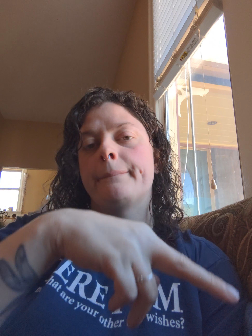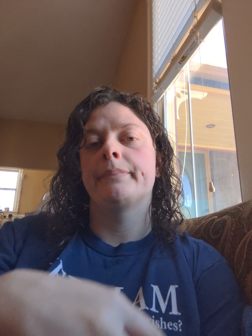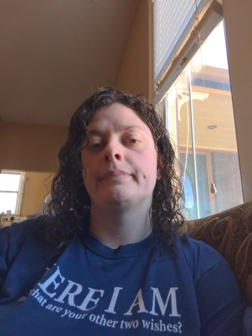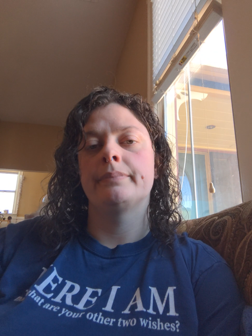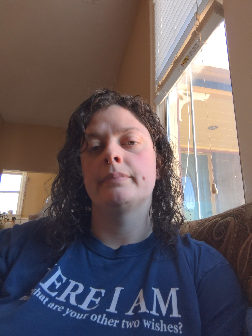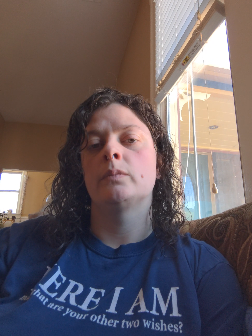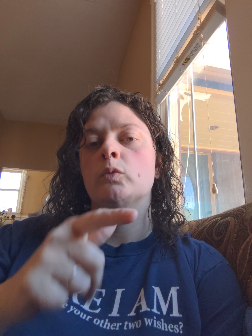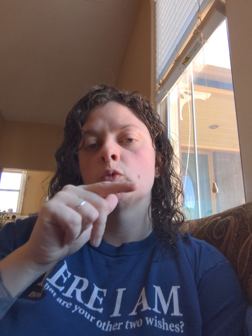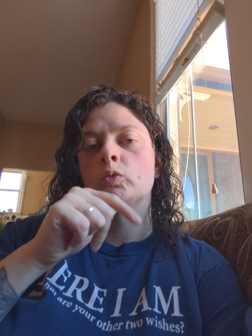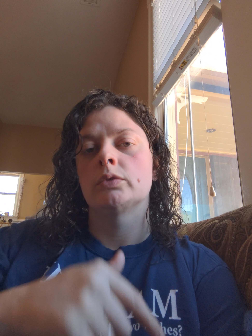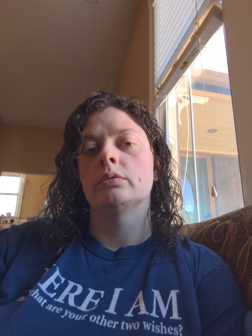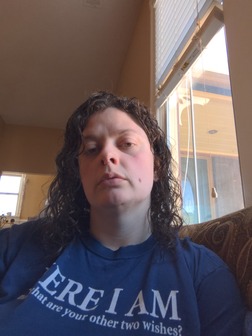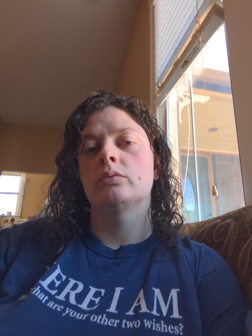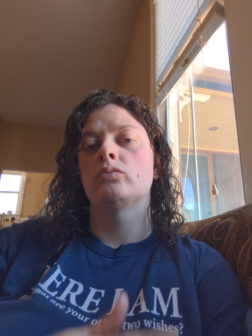who